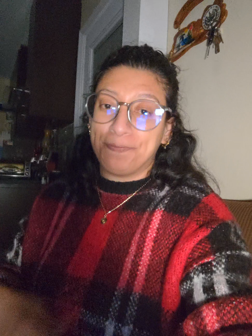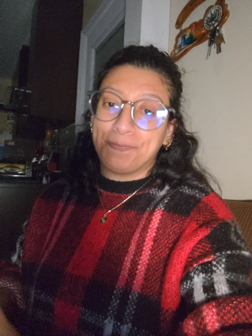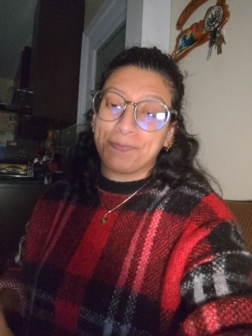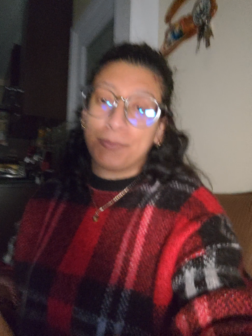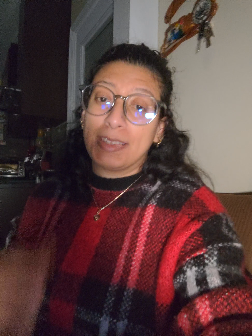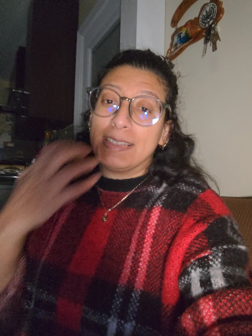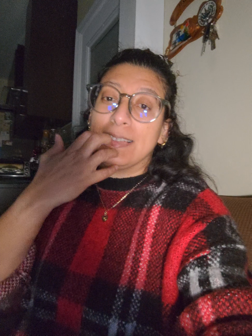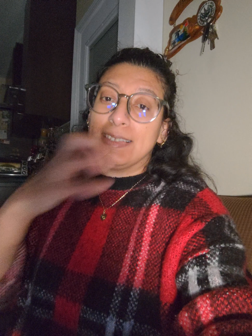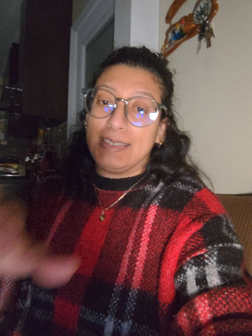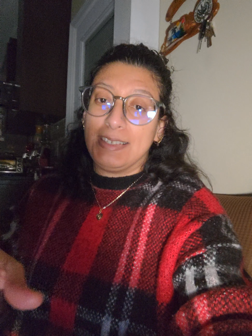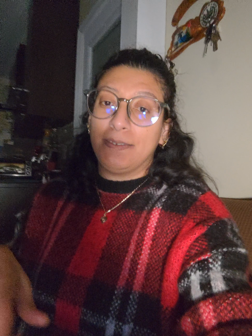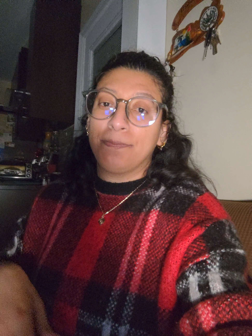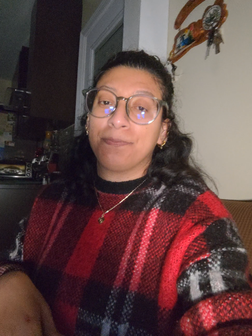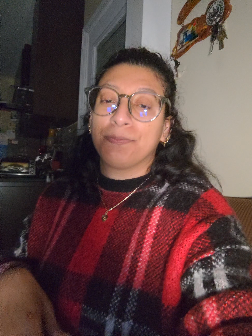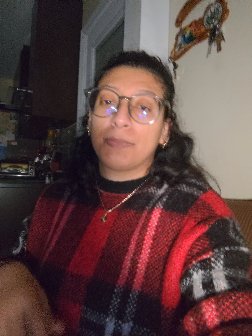hot